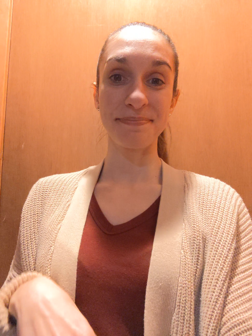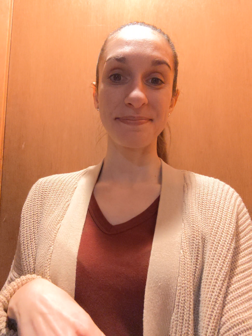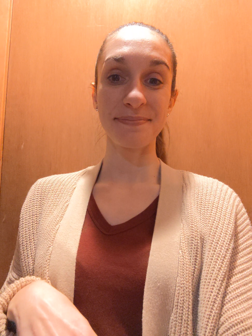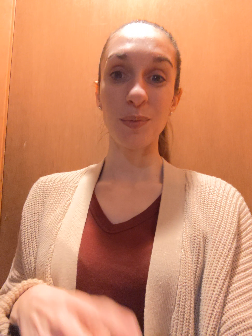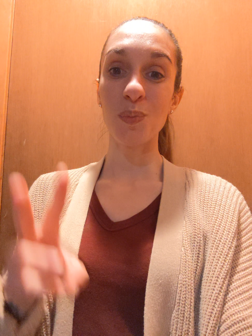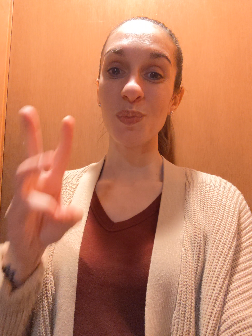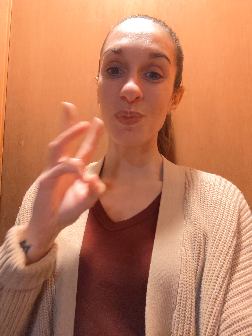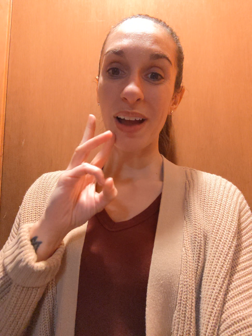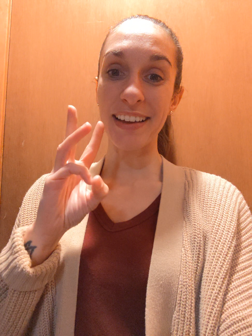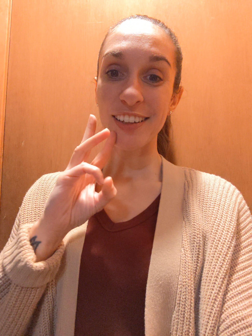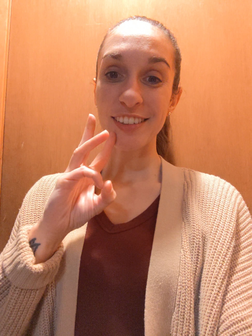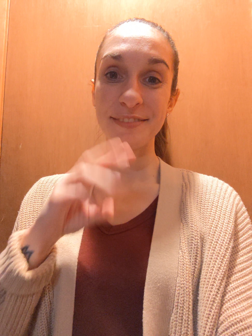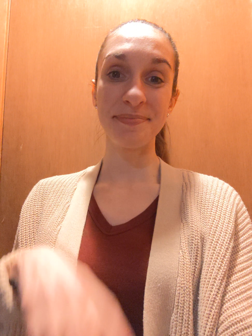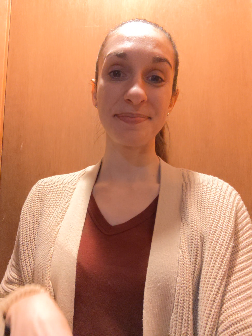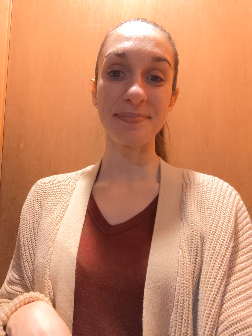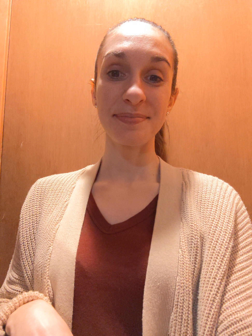water